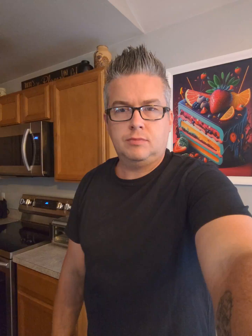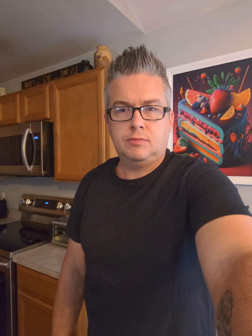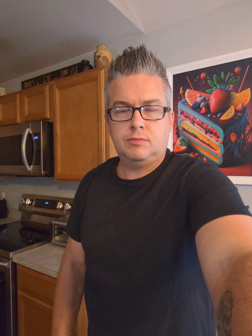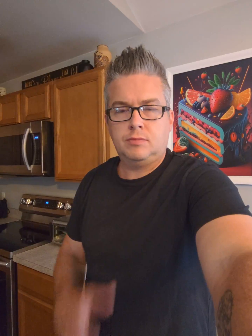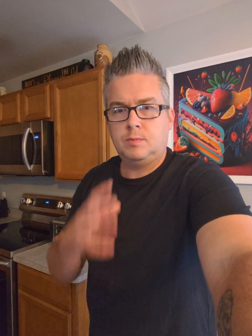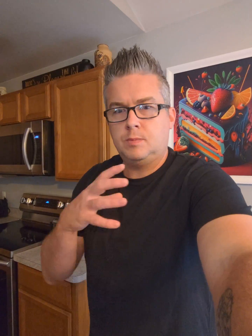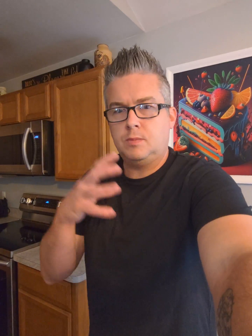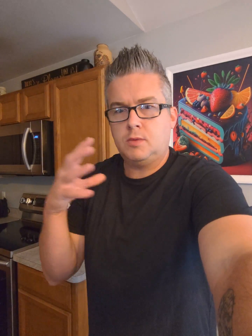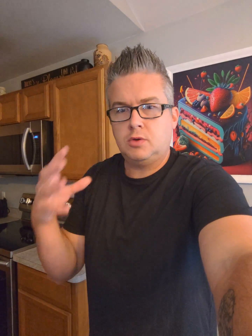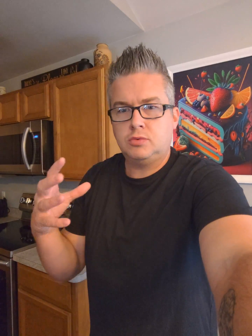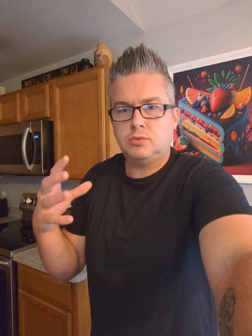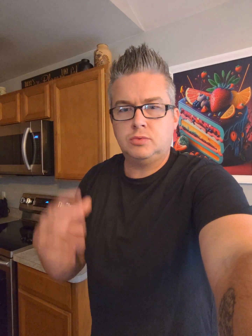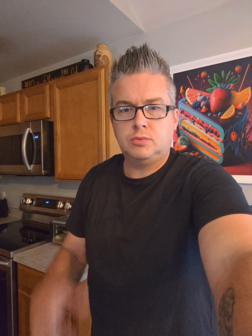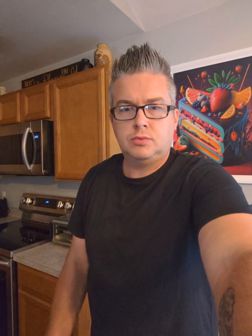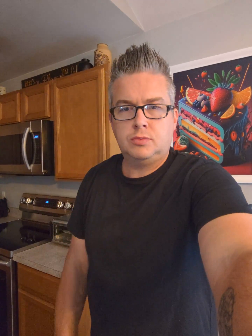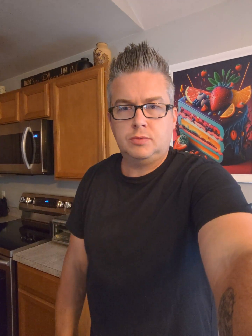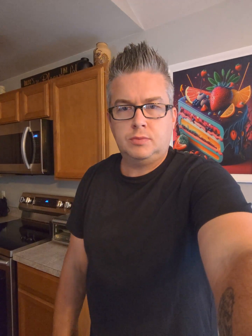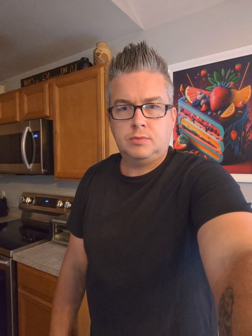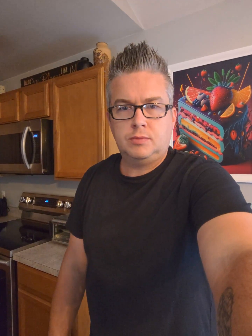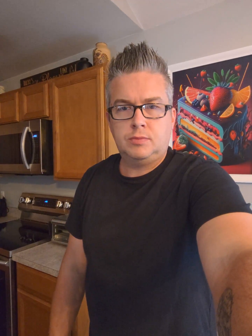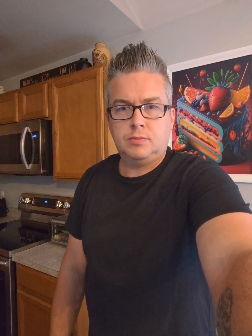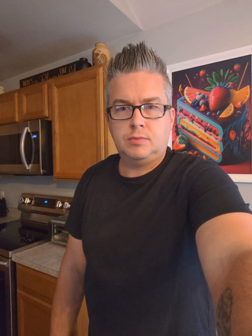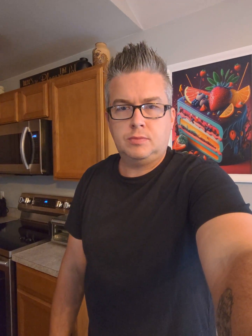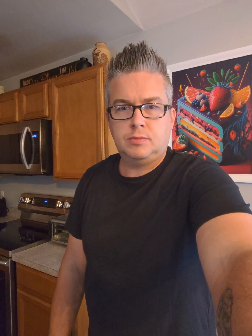much